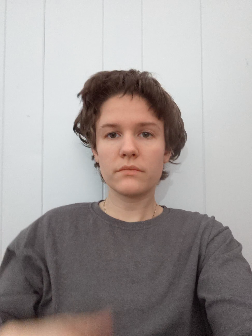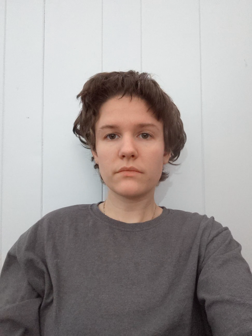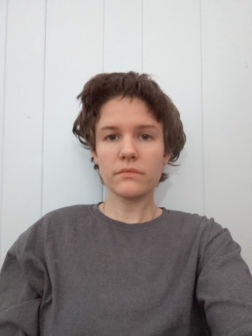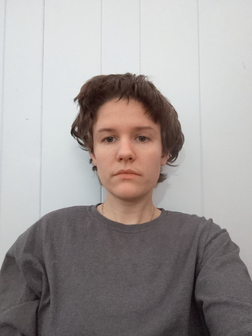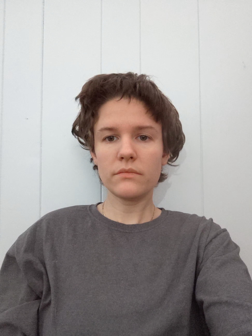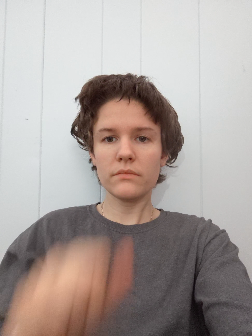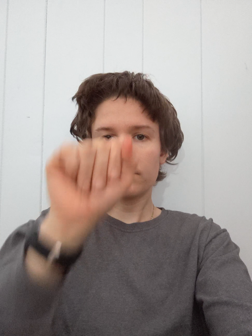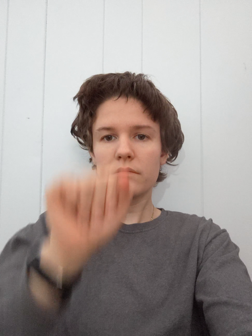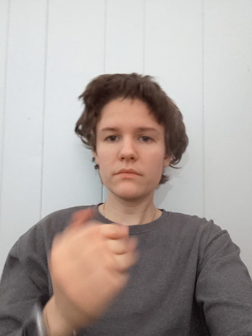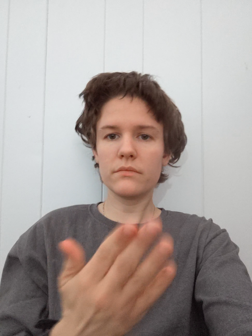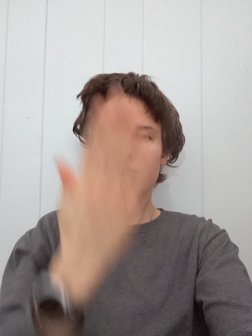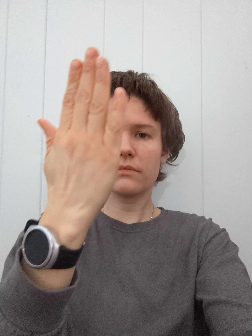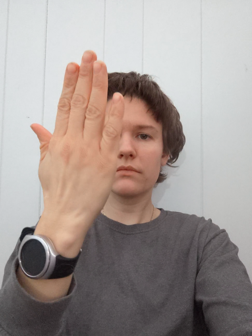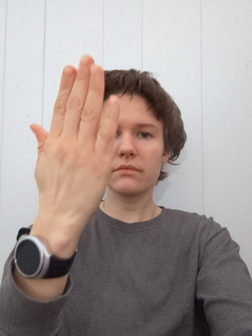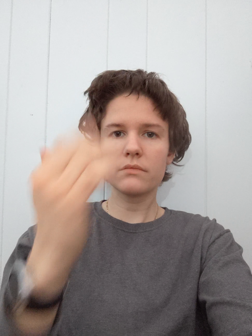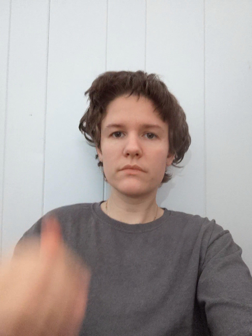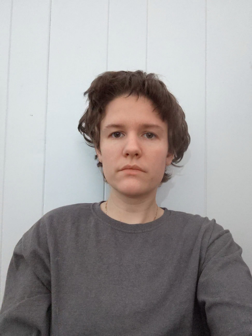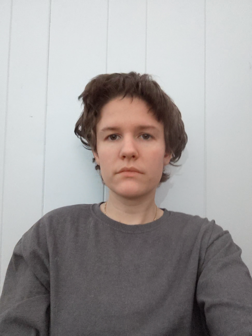mitten